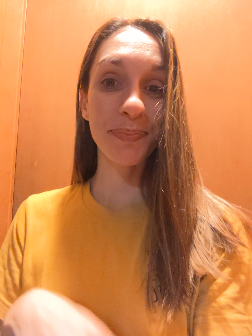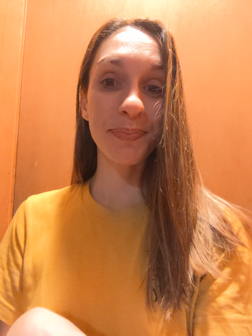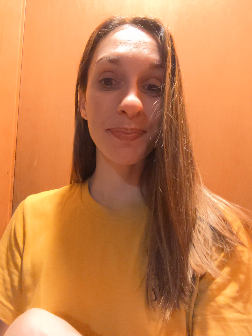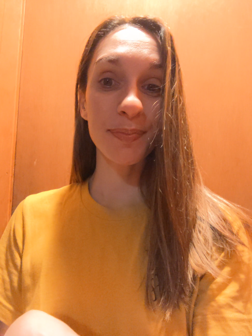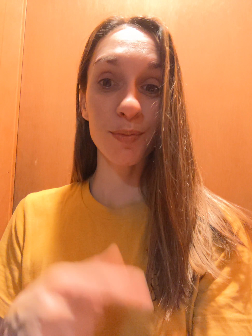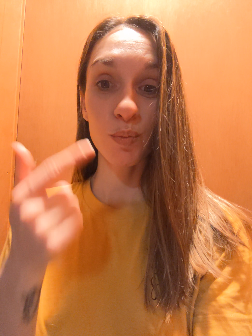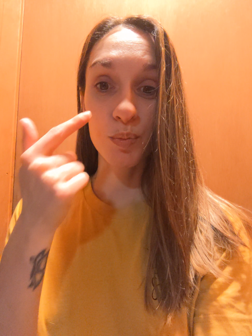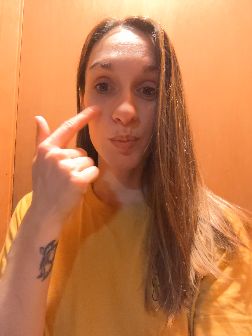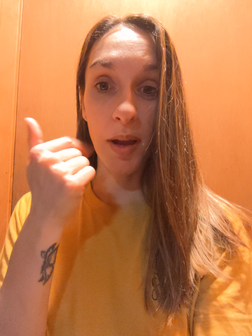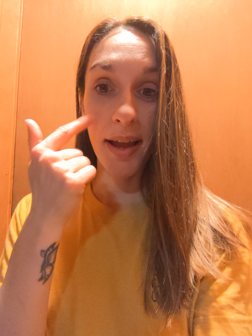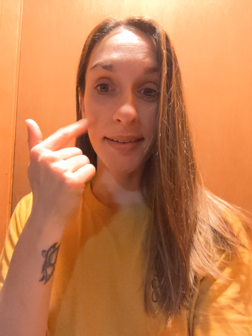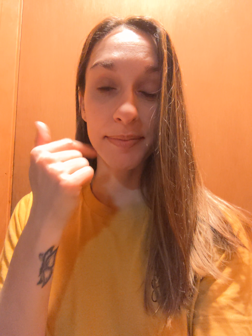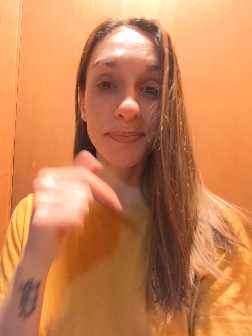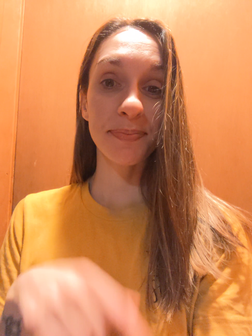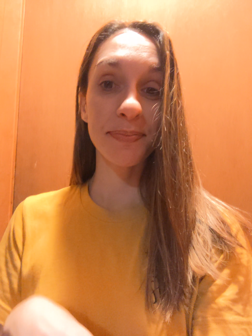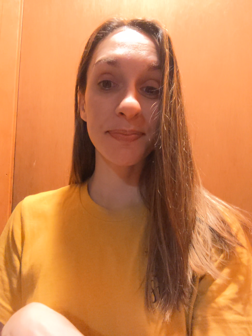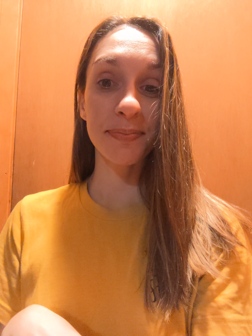cry